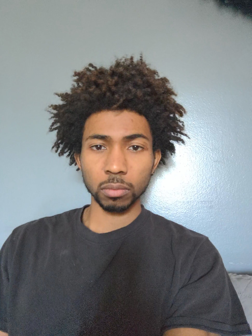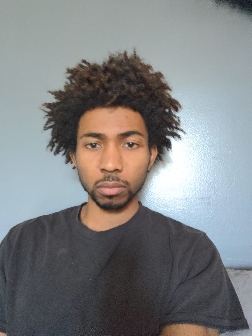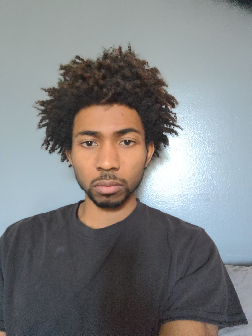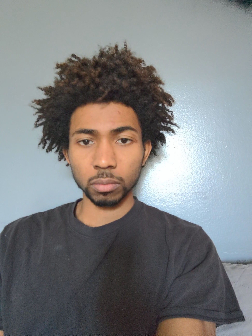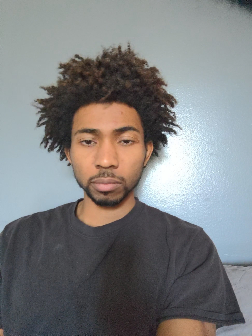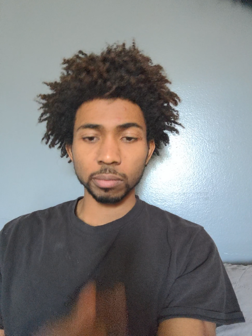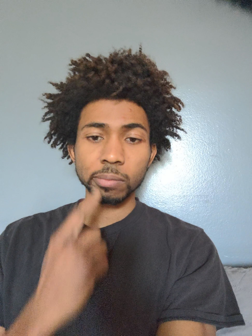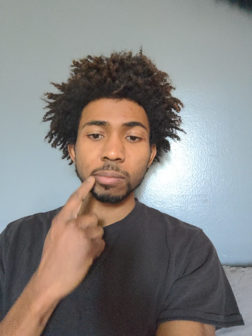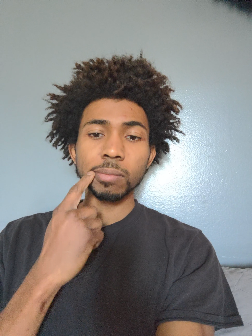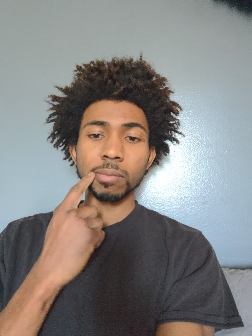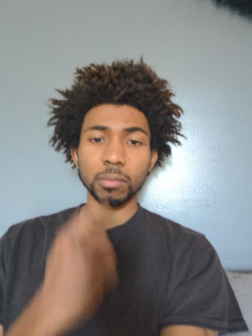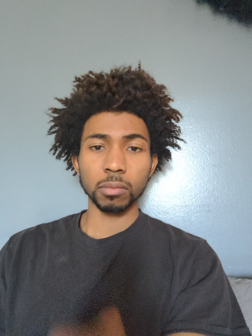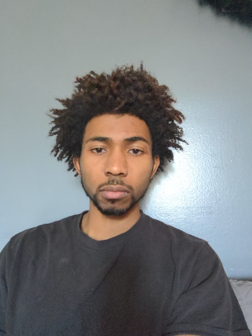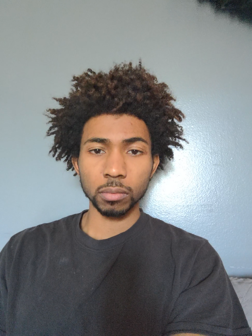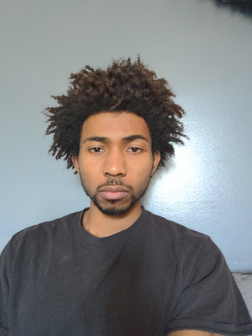cheek